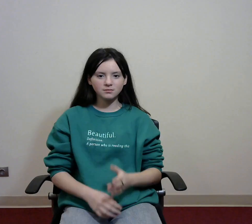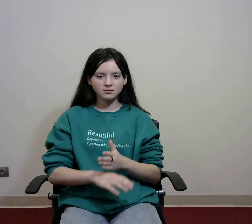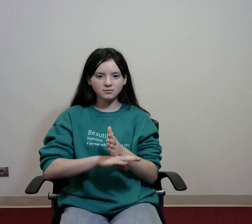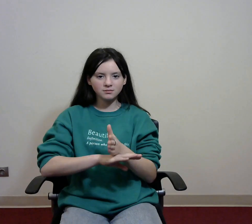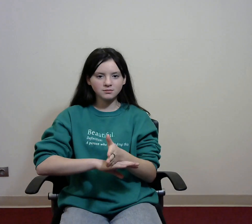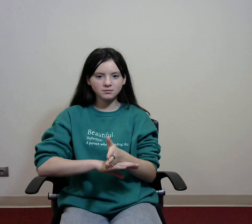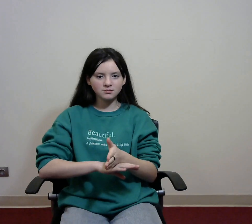müraciət